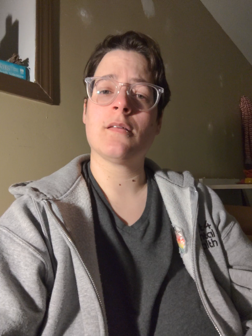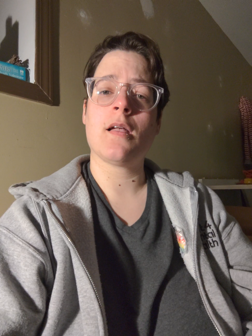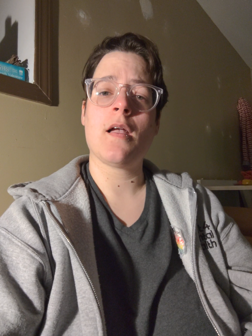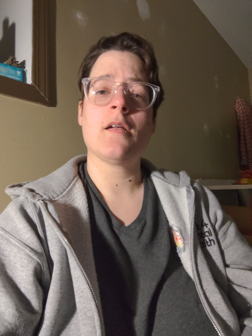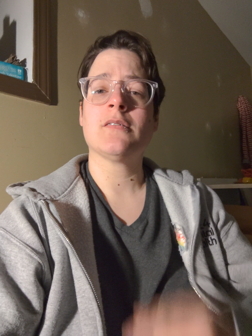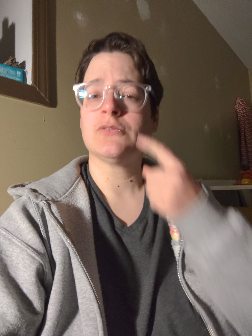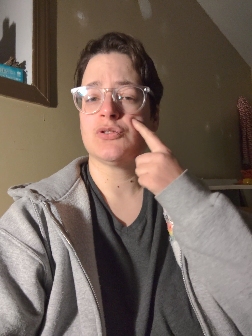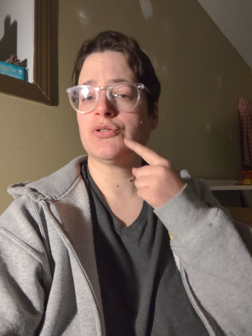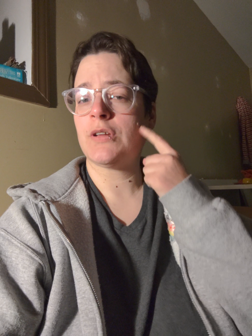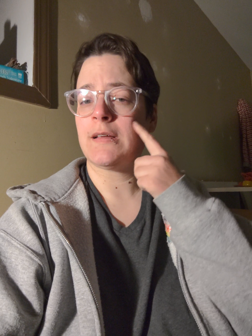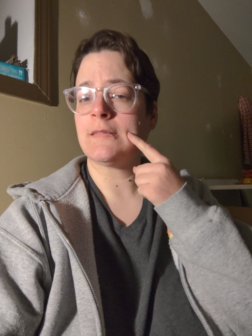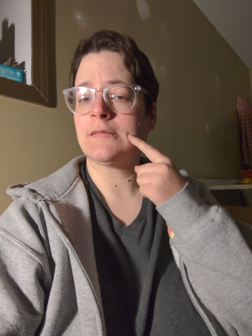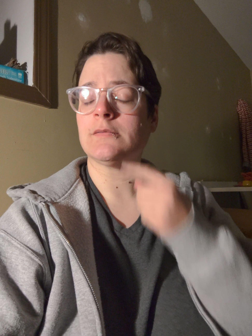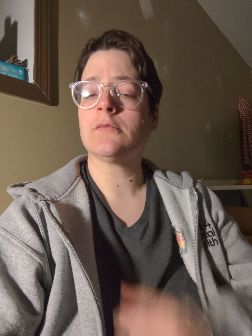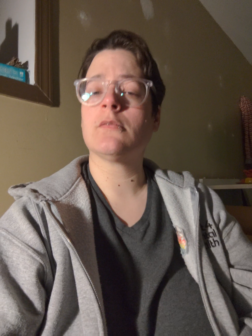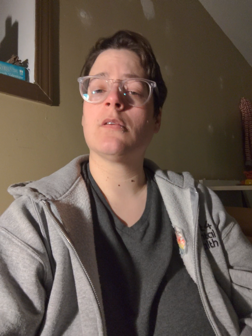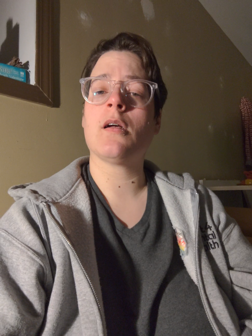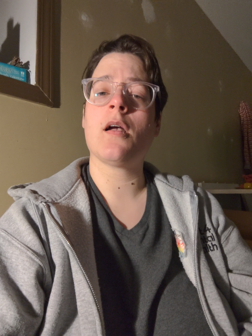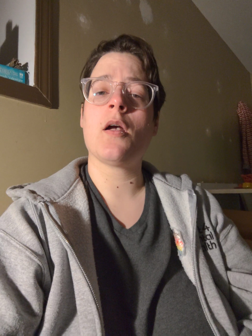cheek